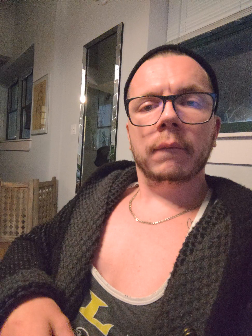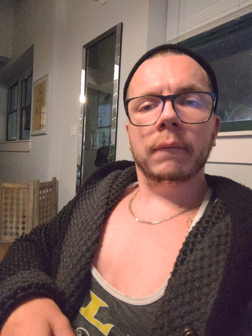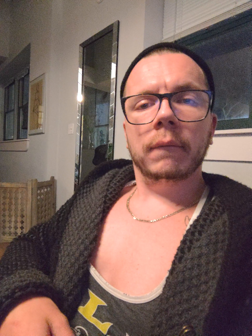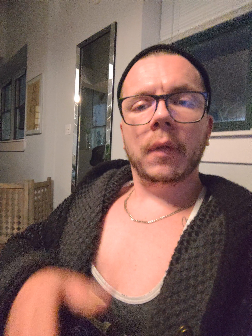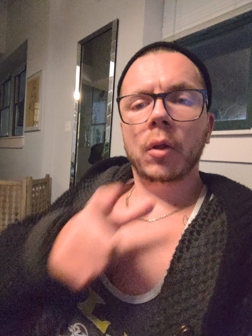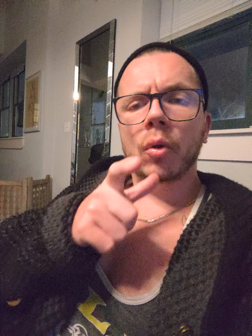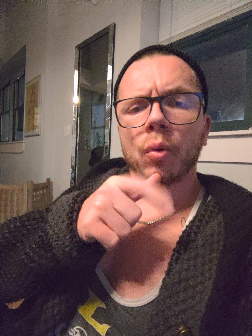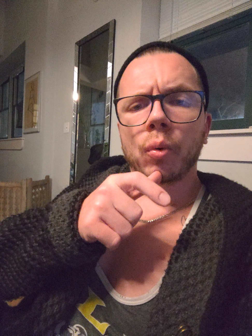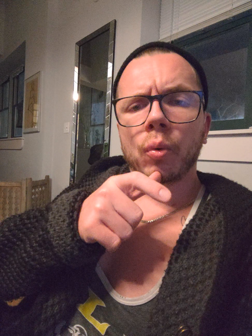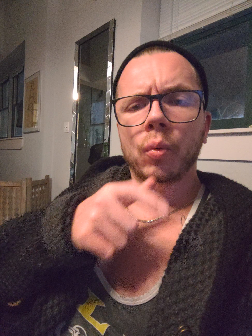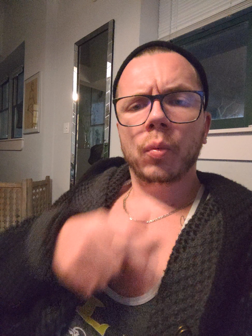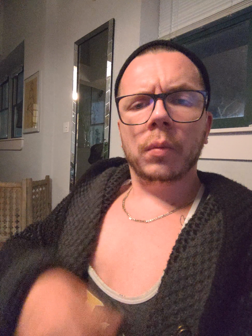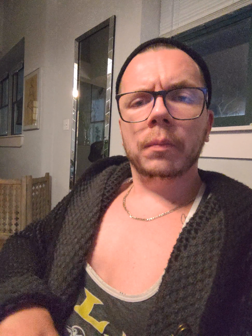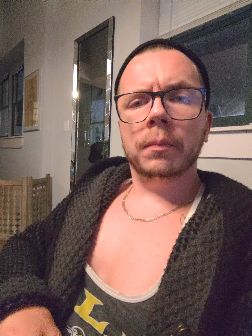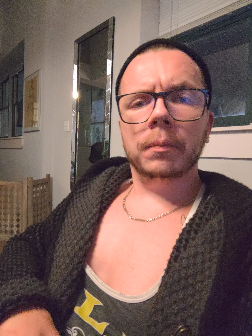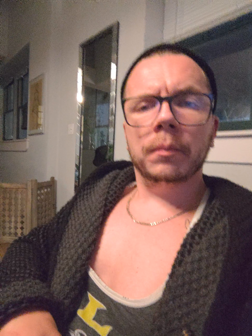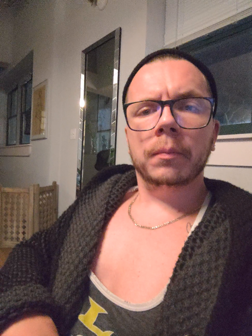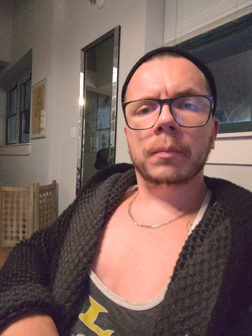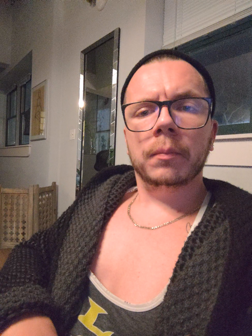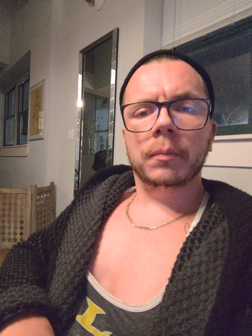who